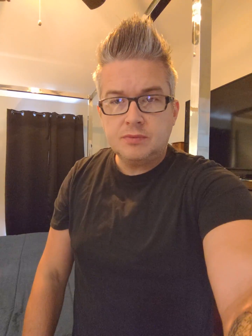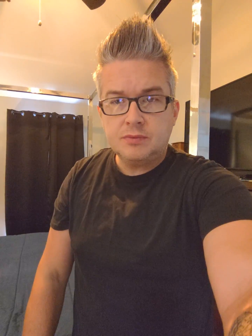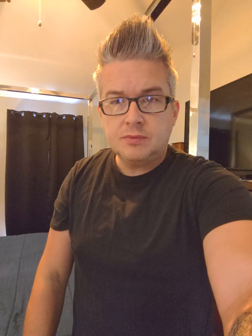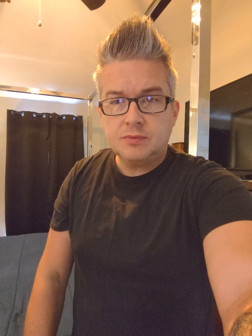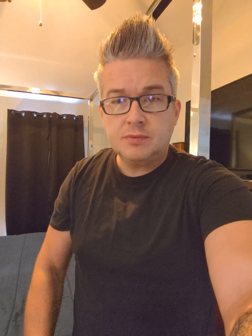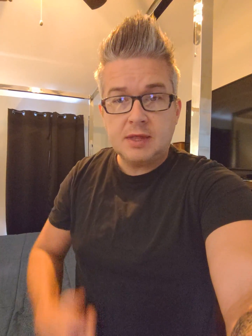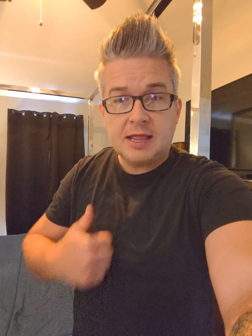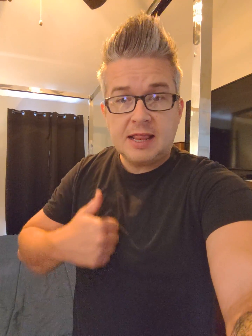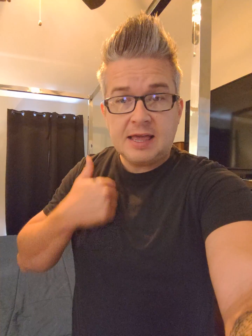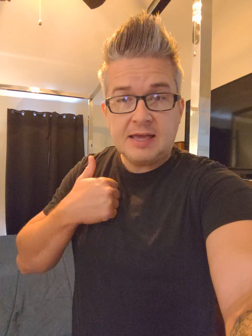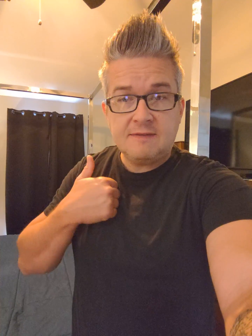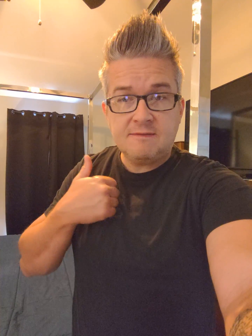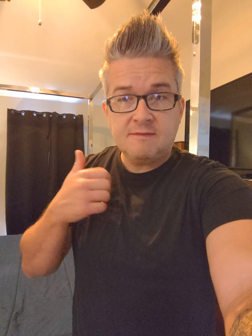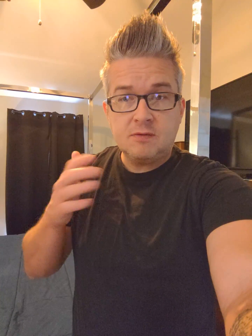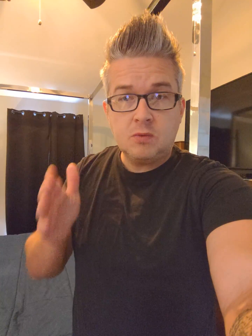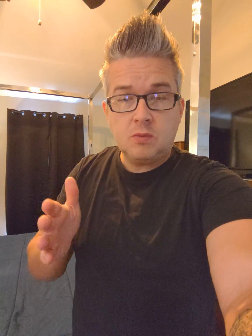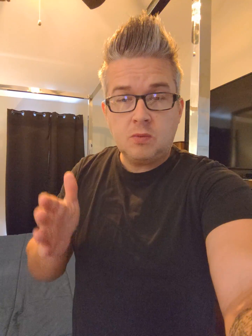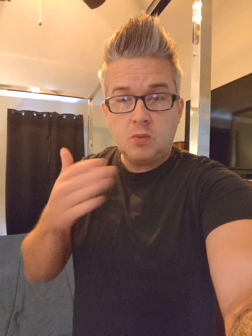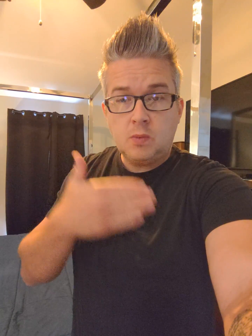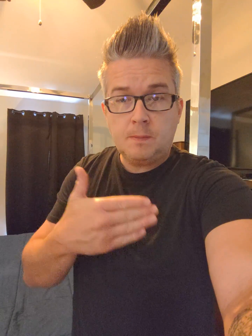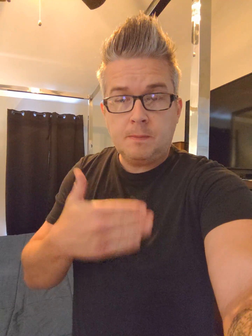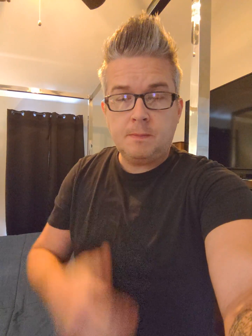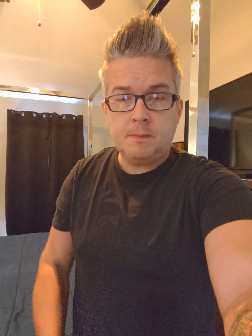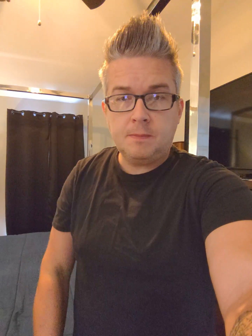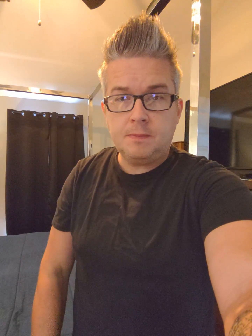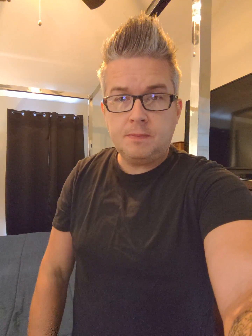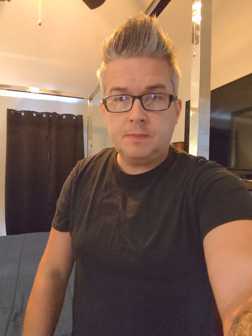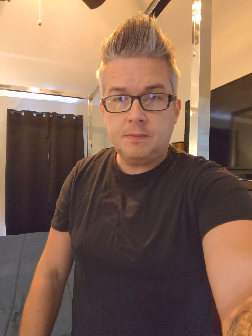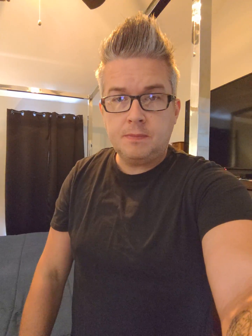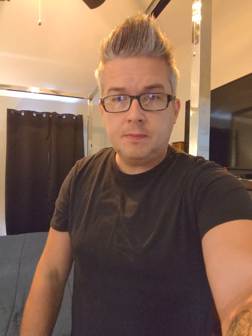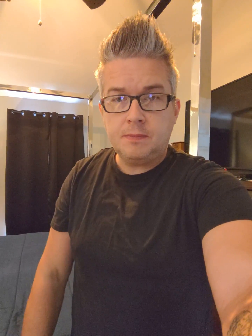living room